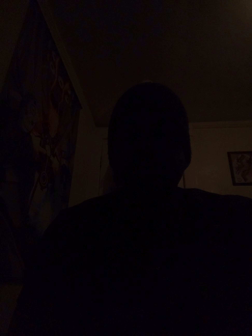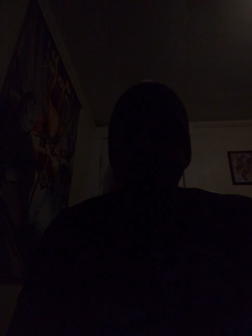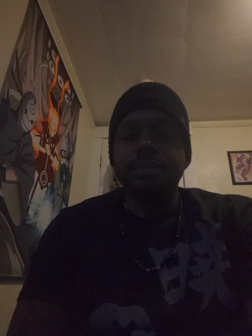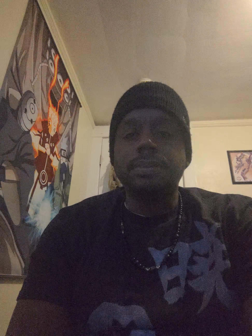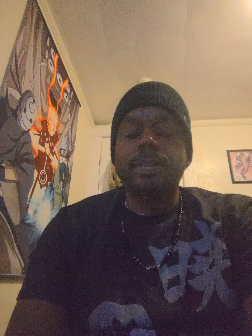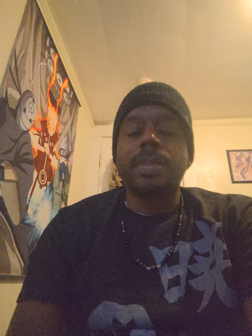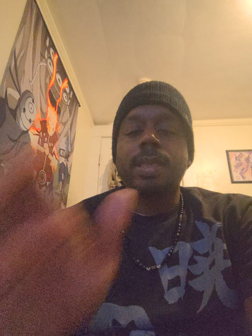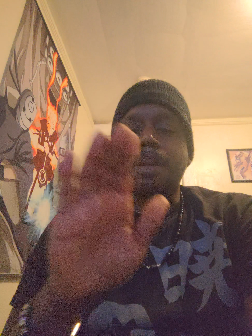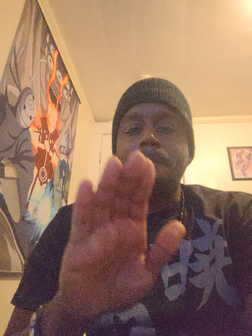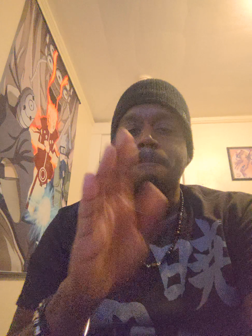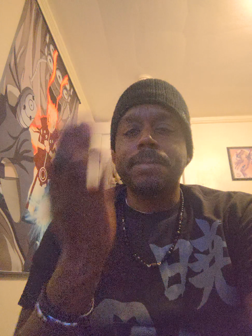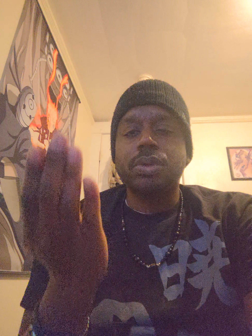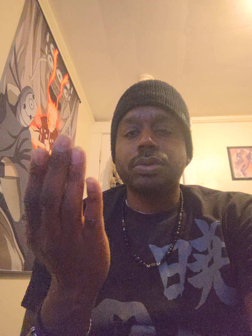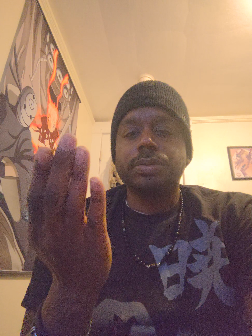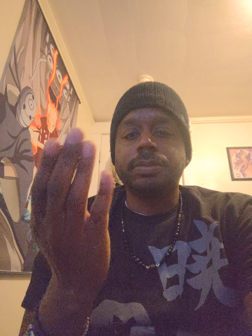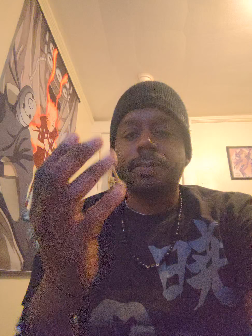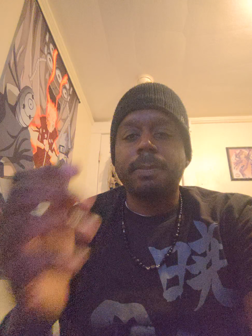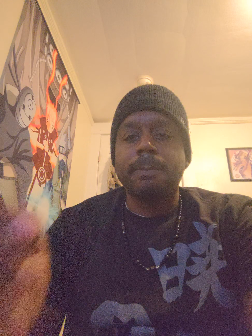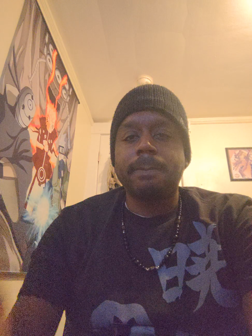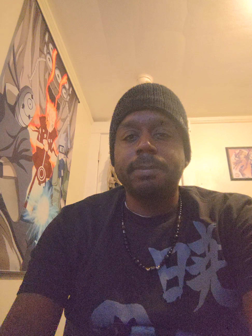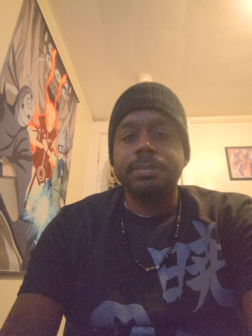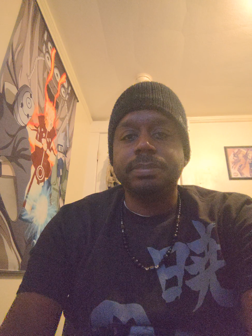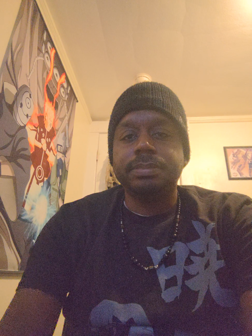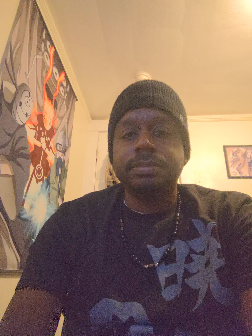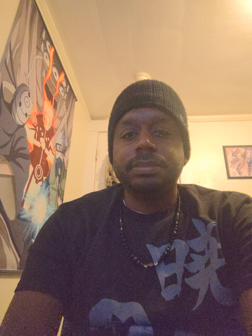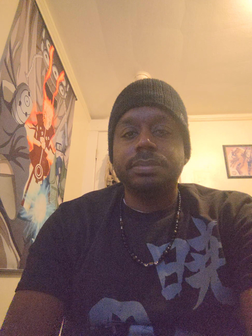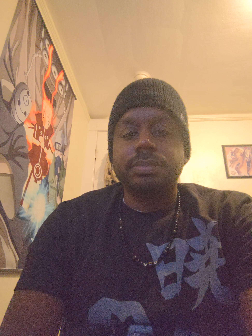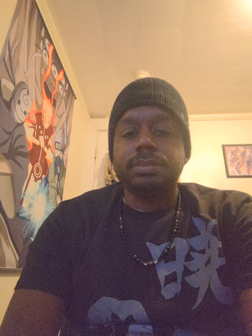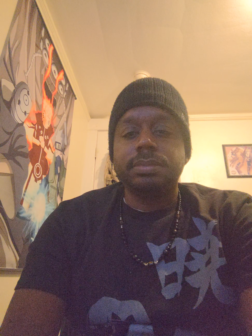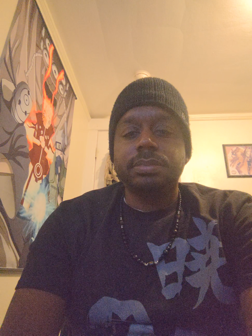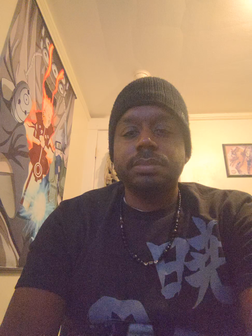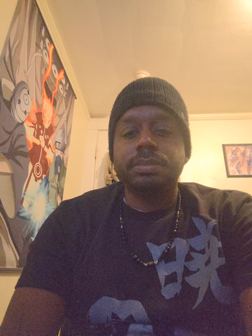book